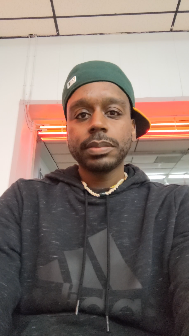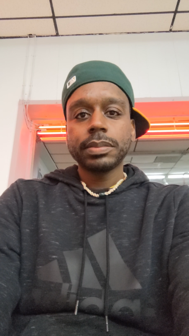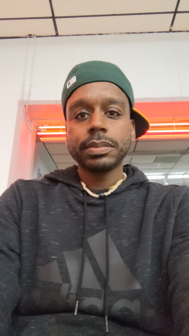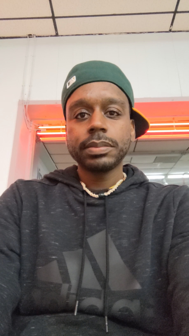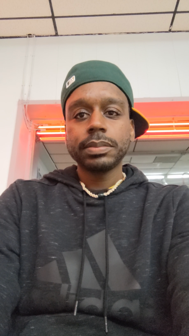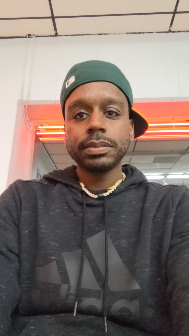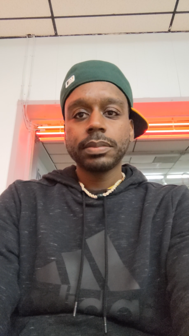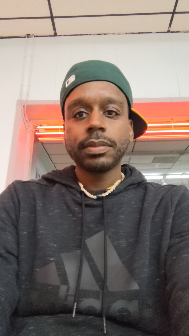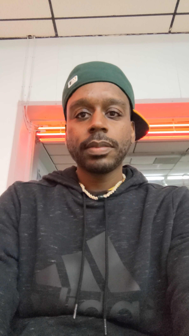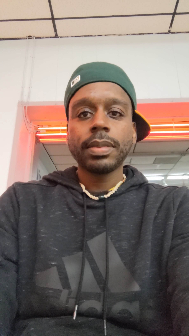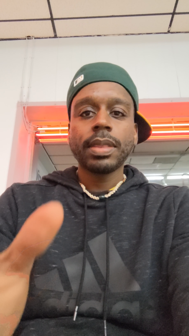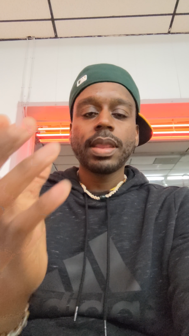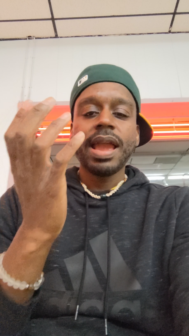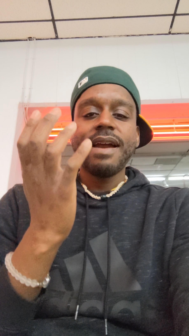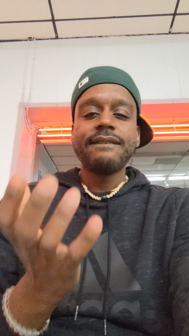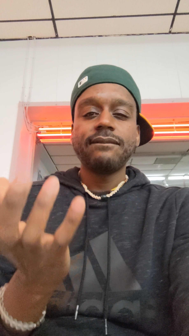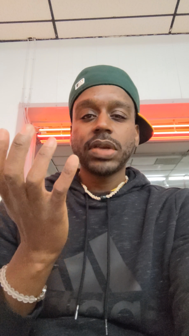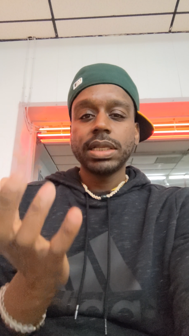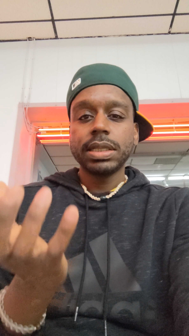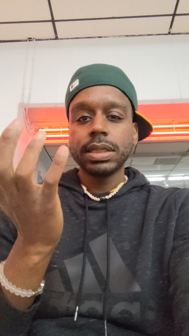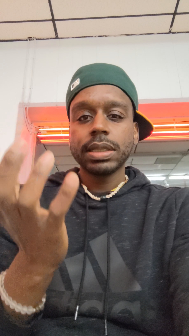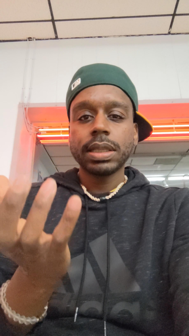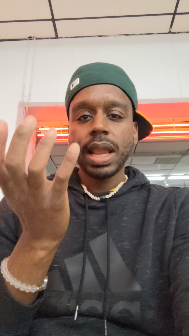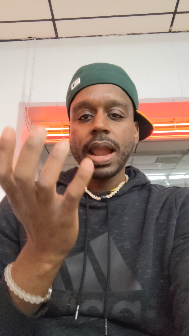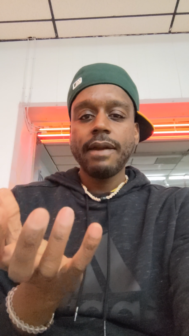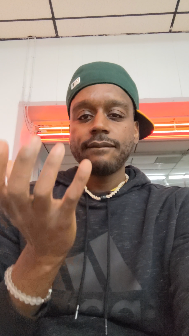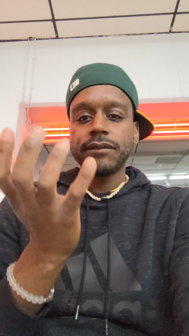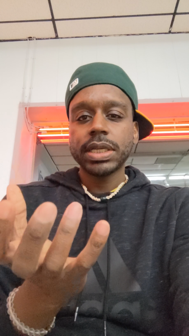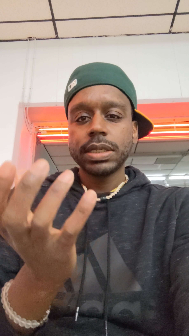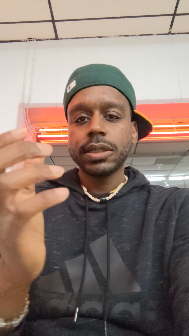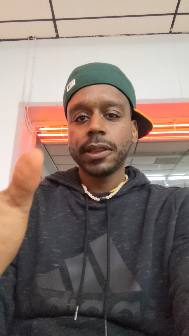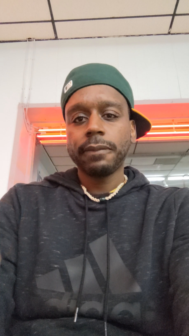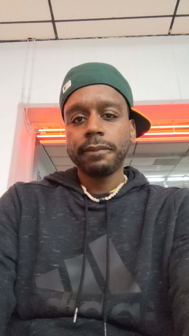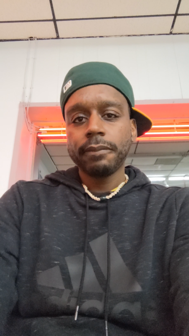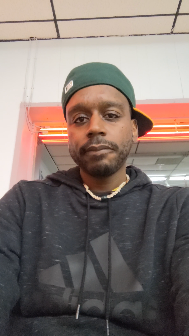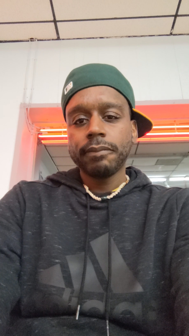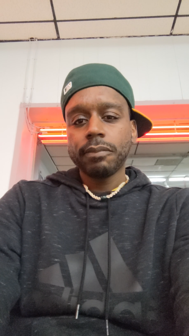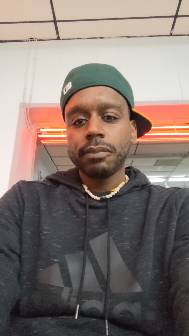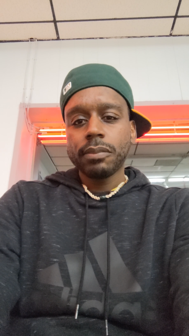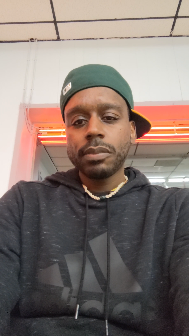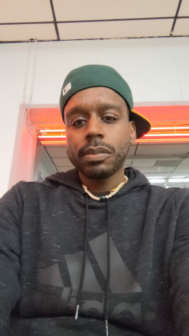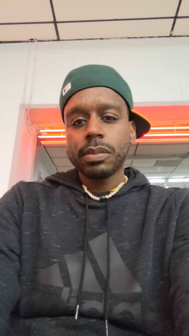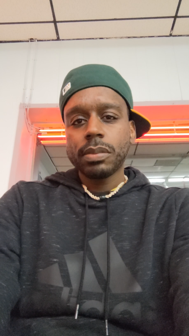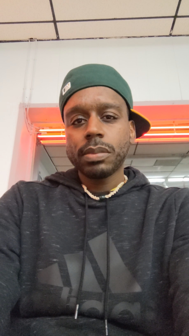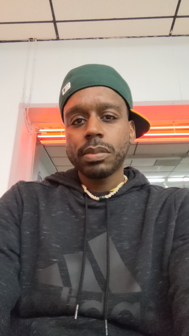heavy